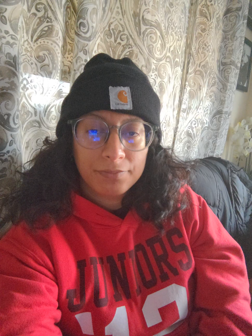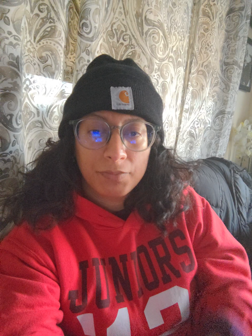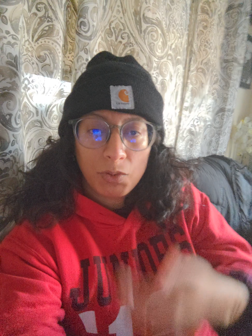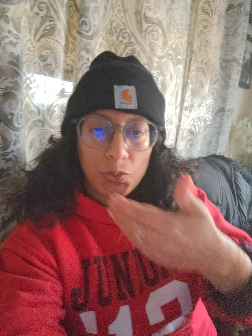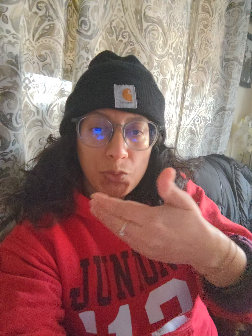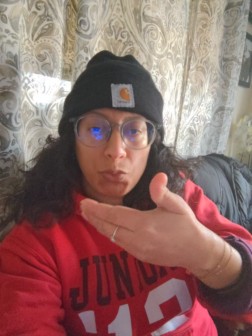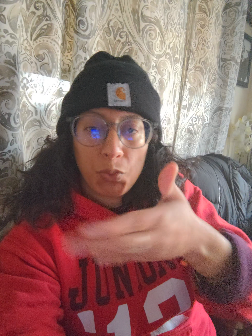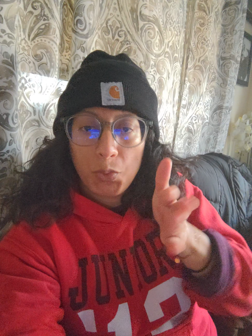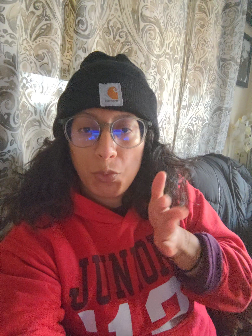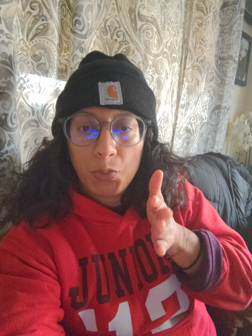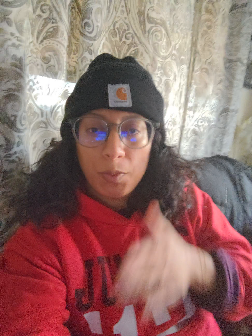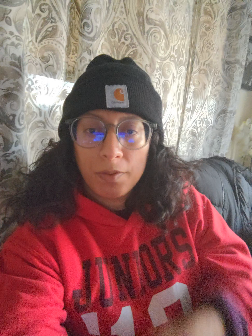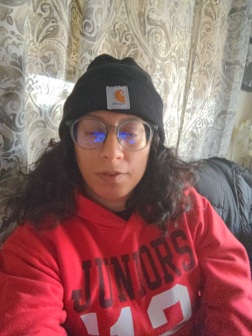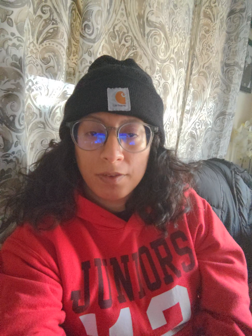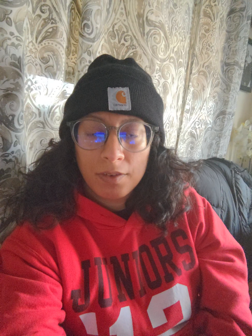room